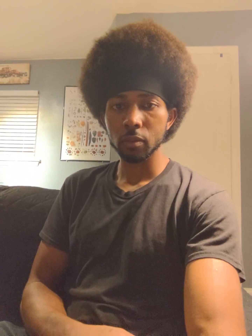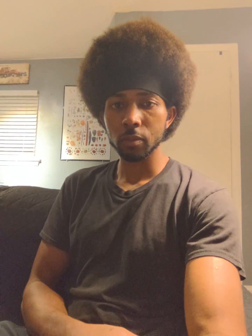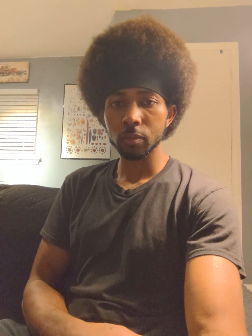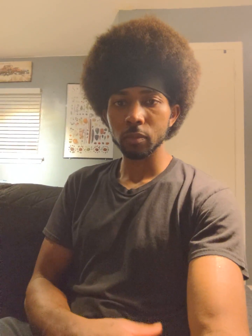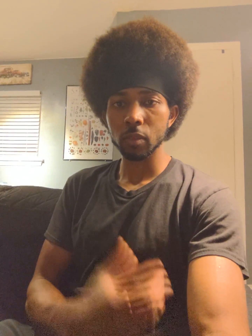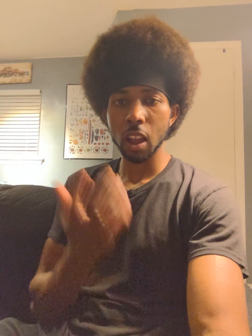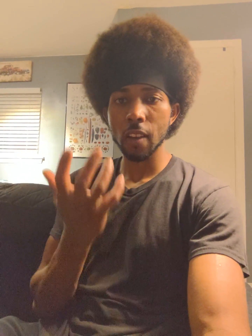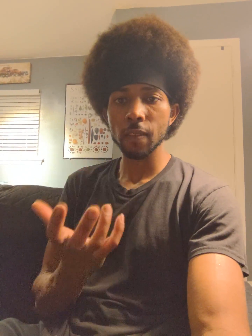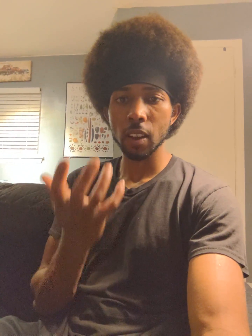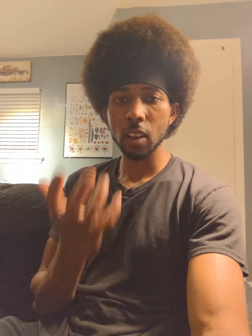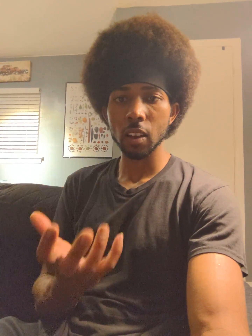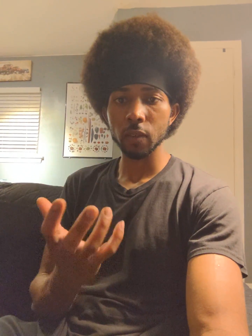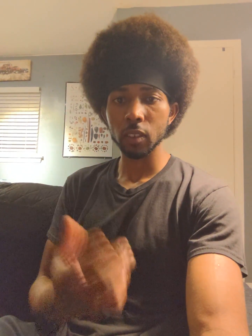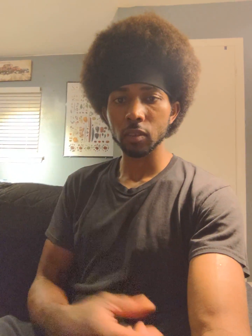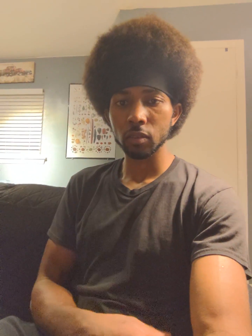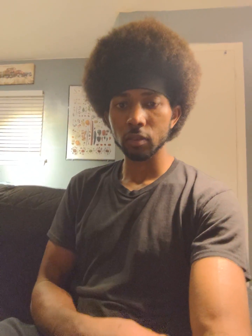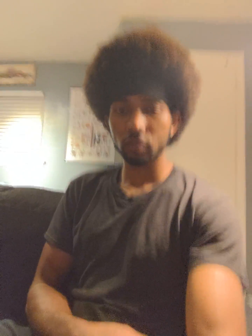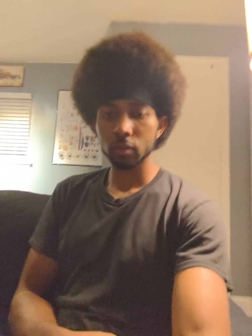heavy